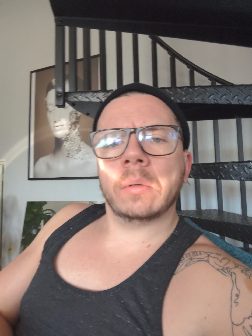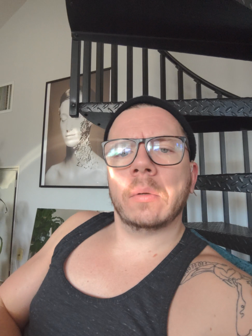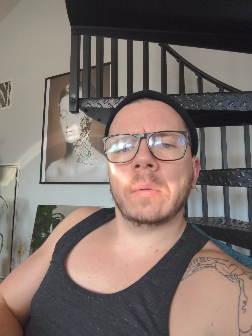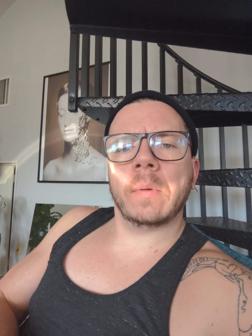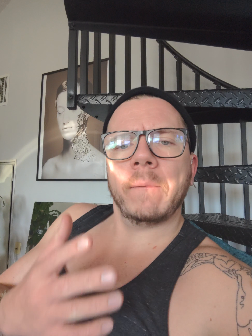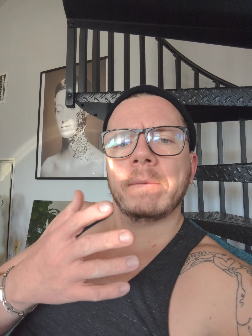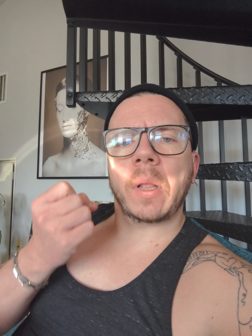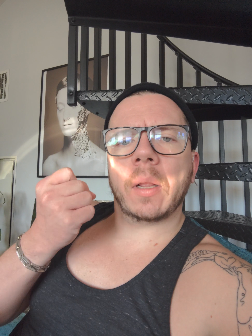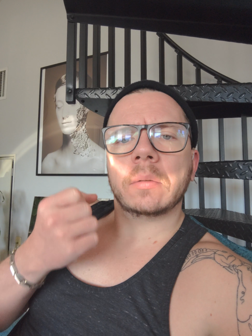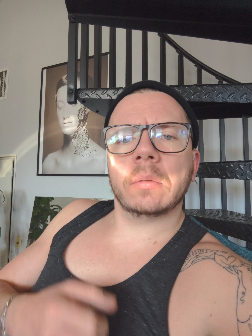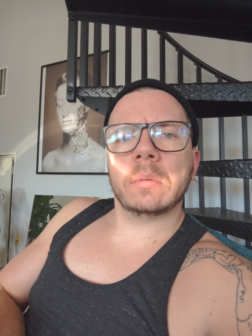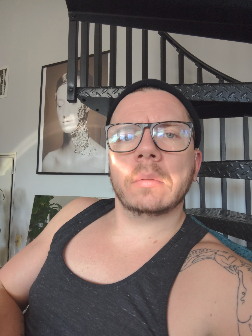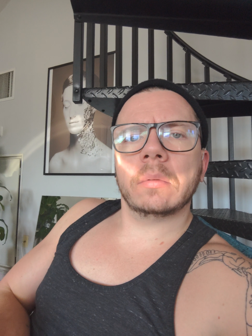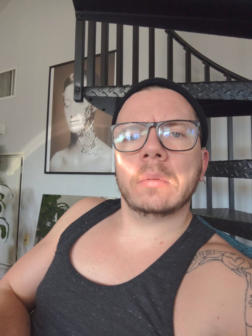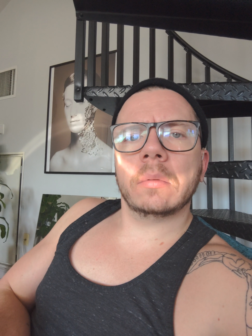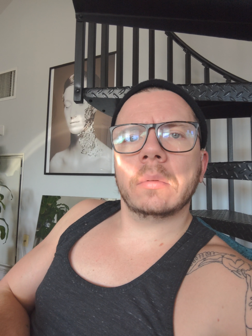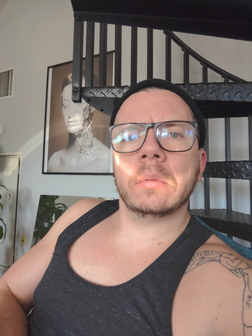fast